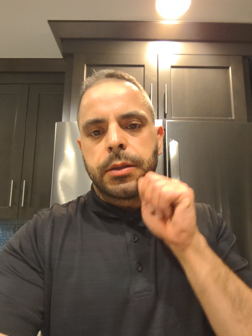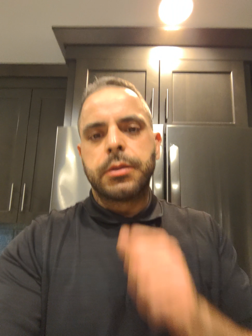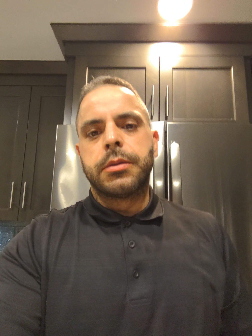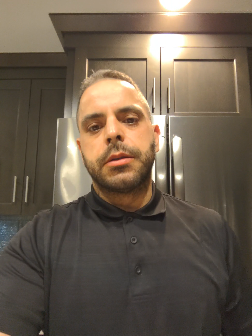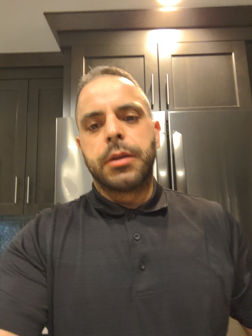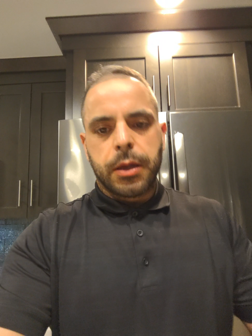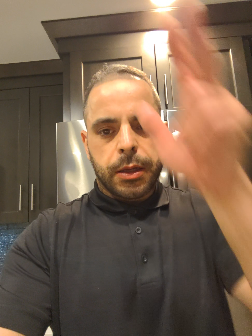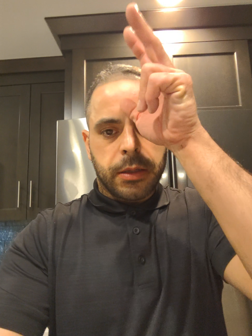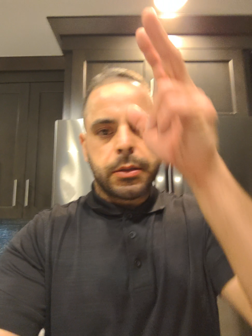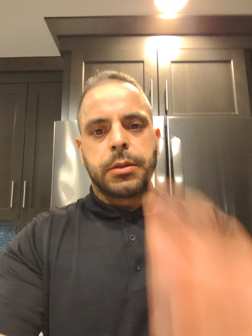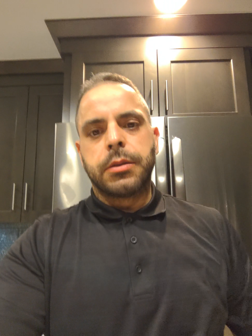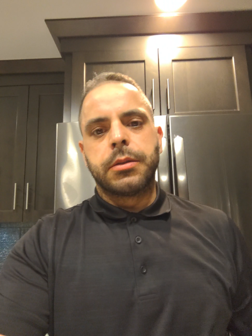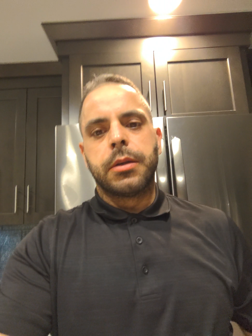hen